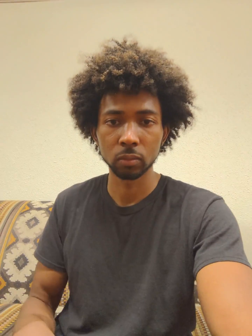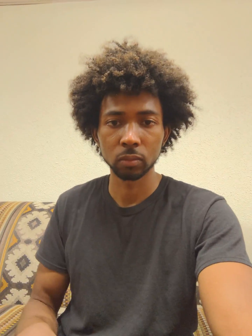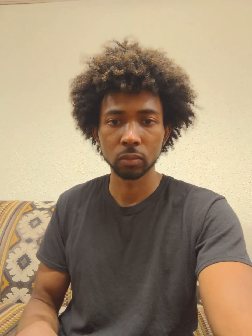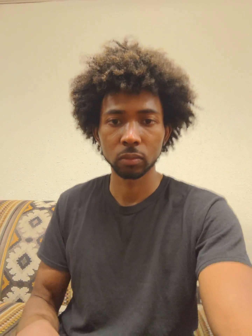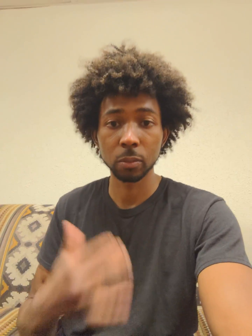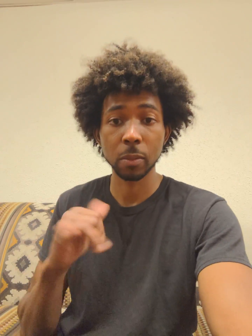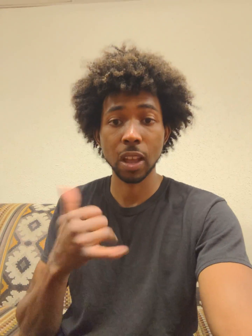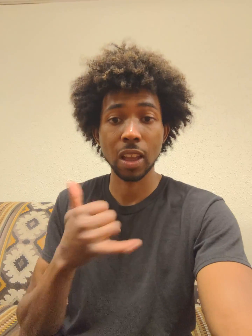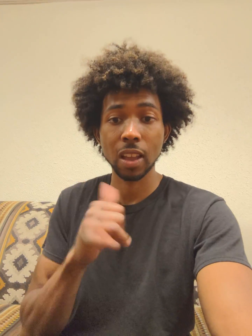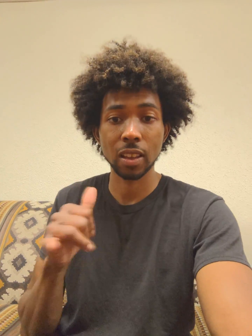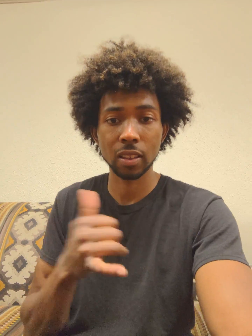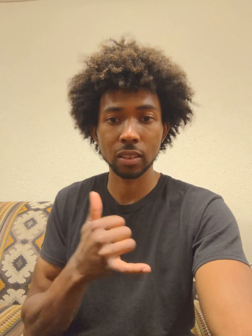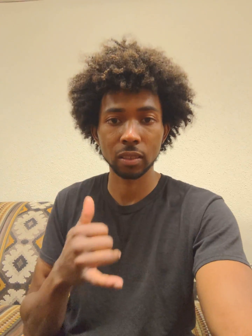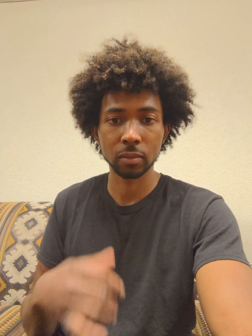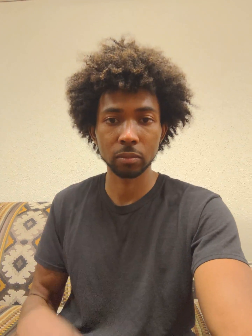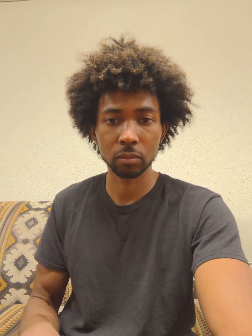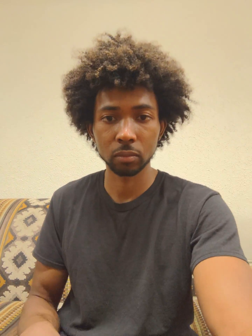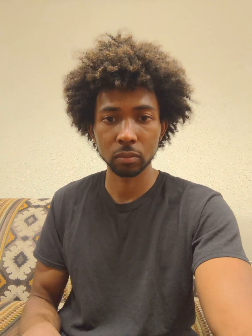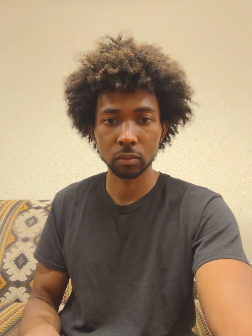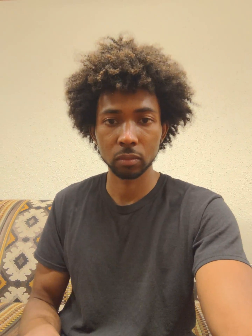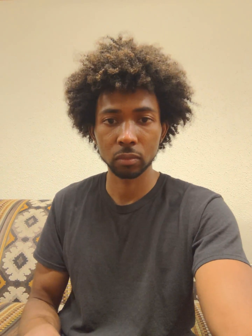play